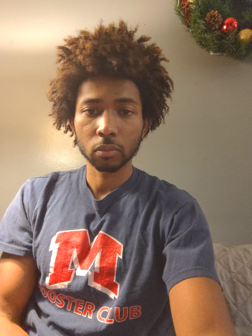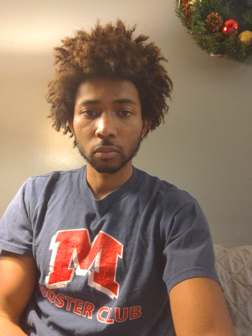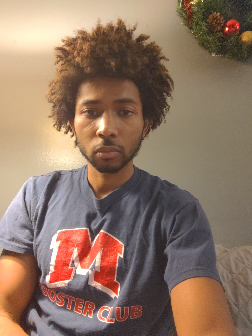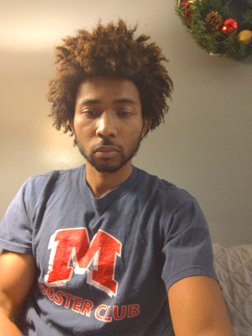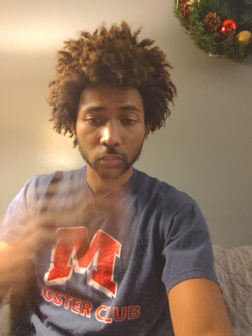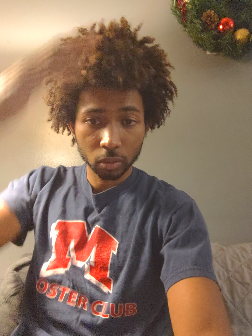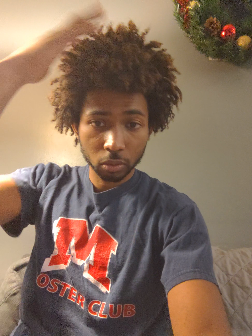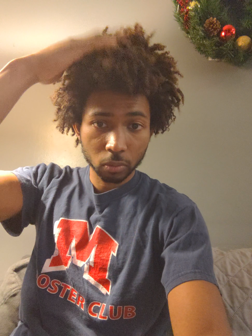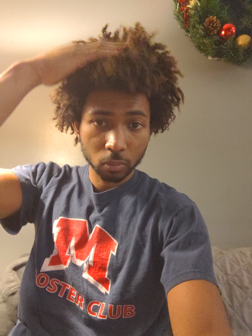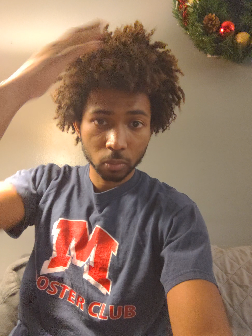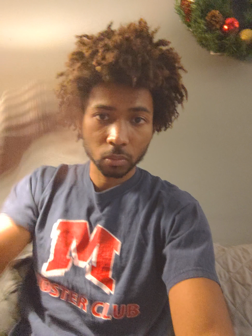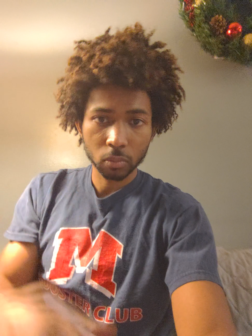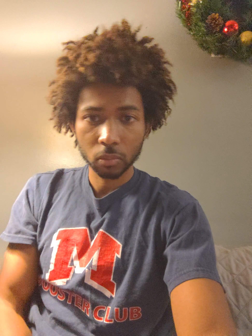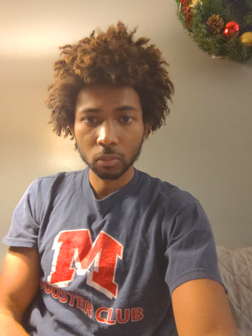hat